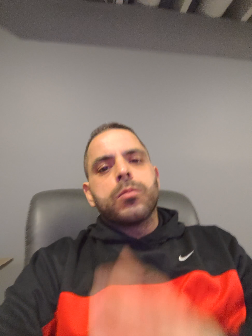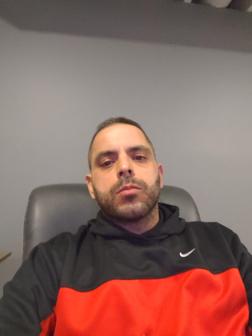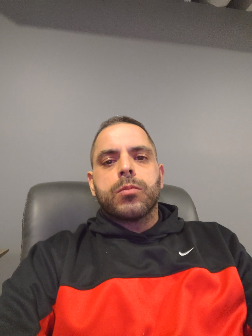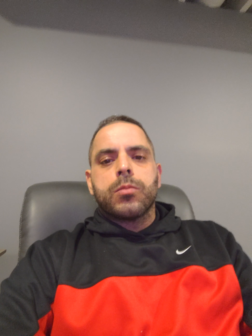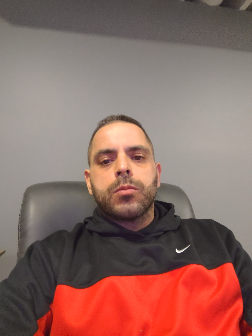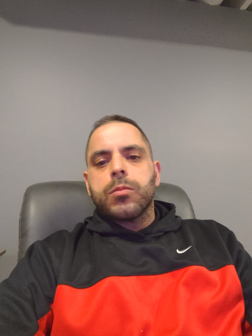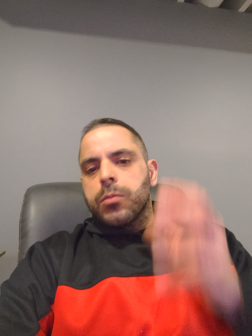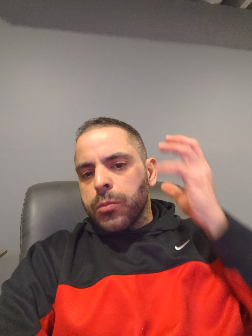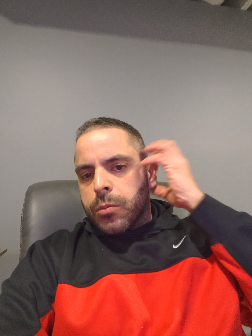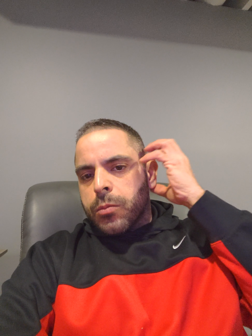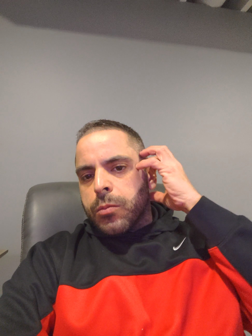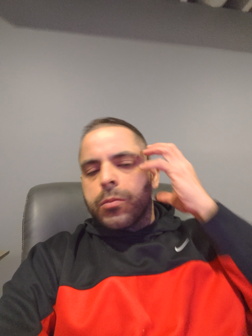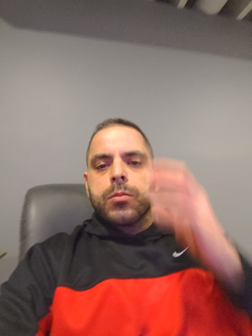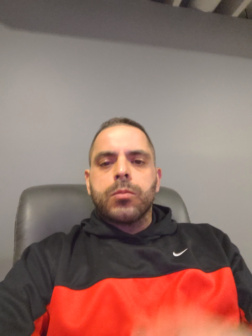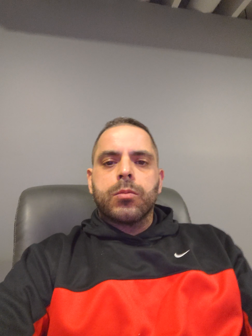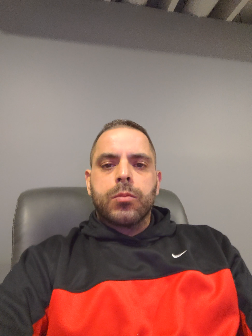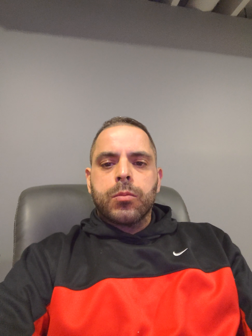radio